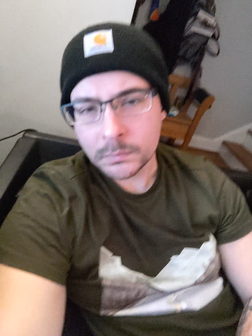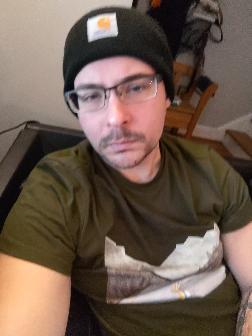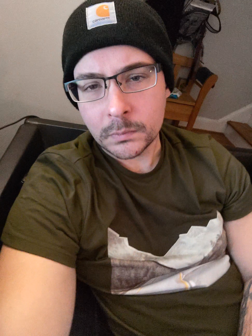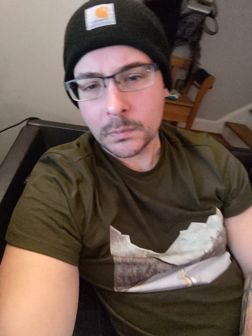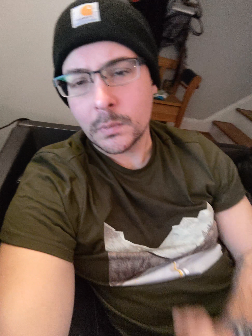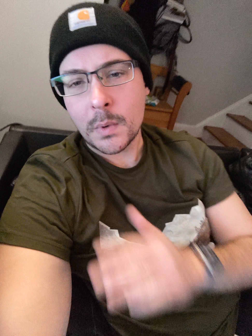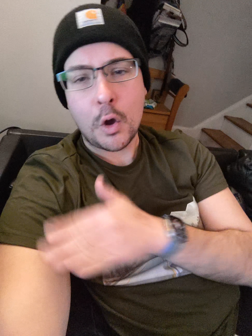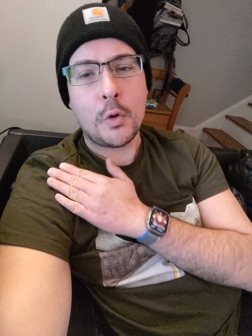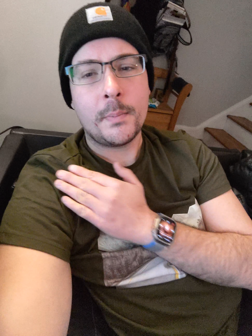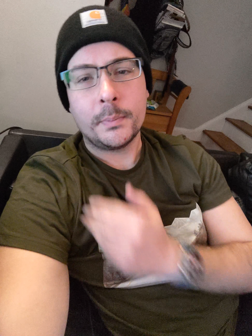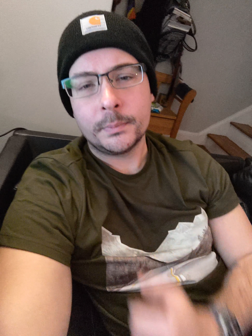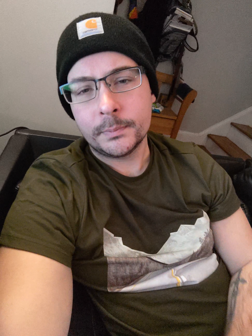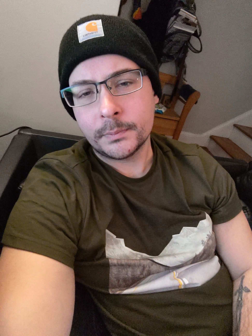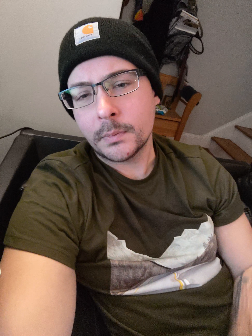arm